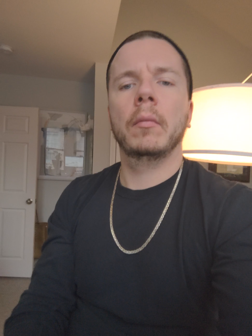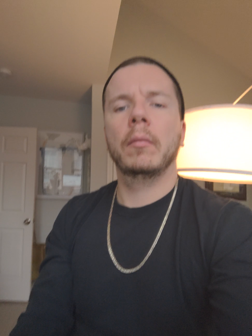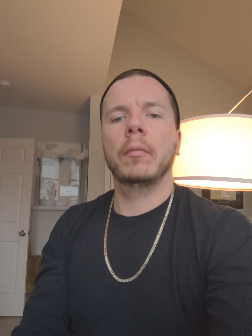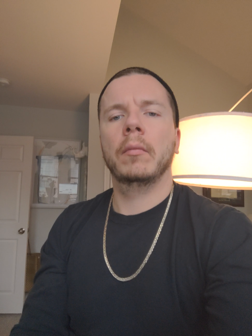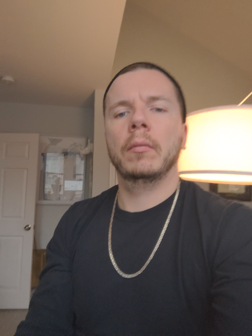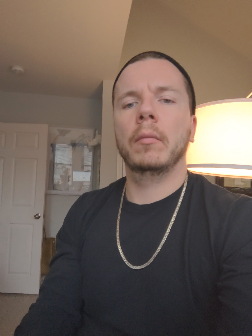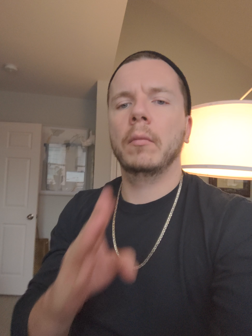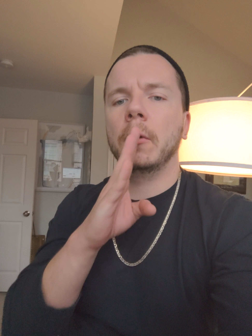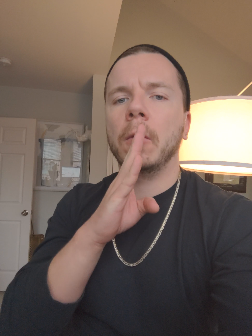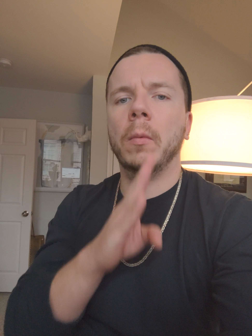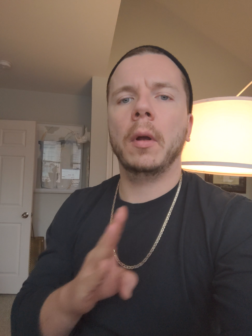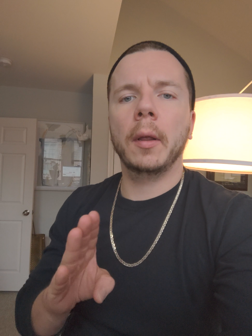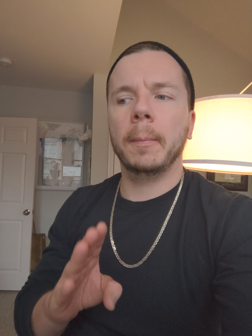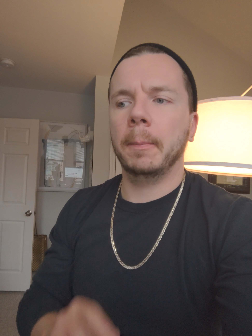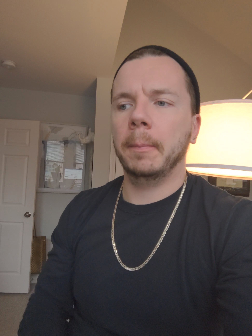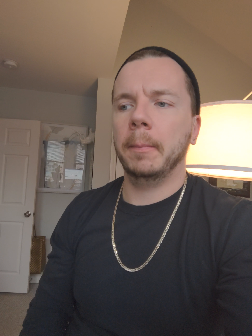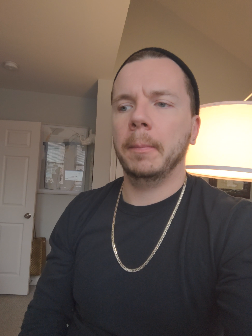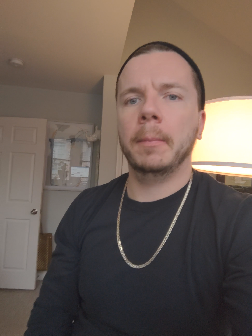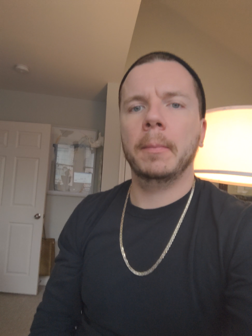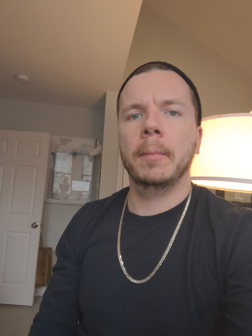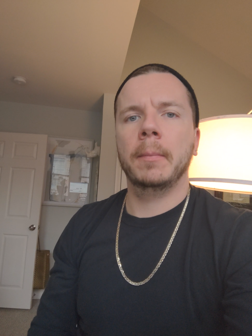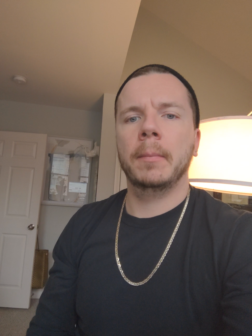quiet